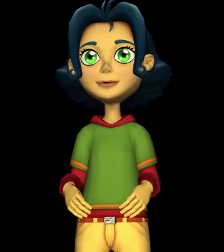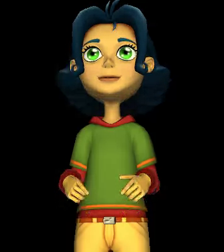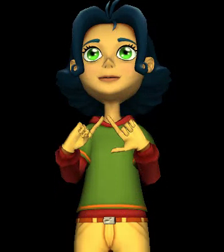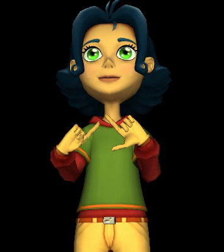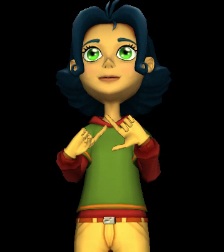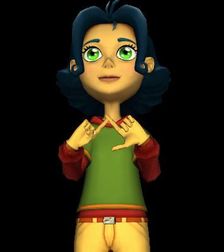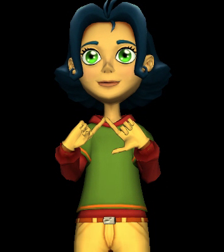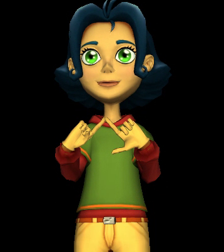دائرة